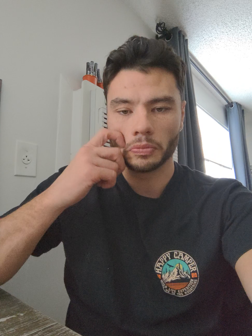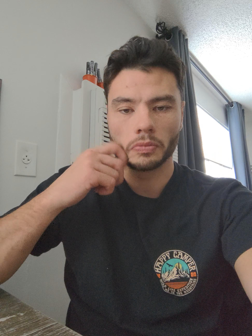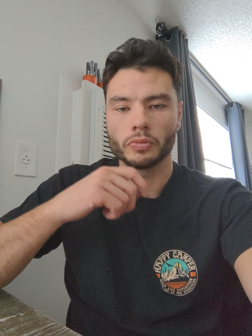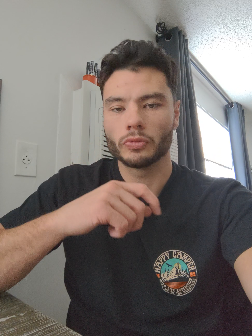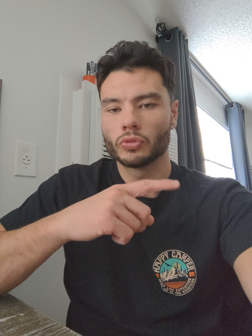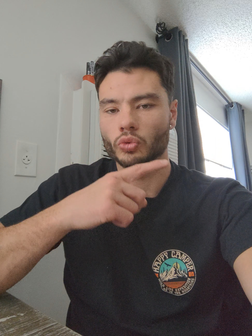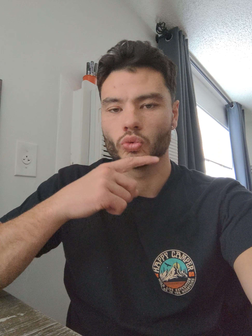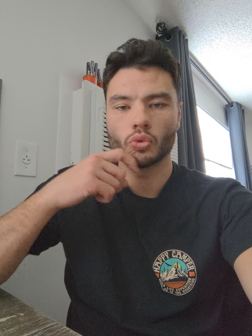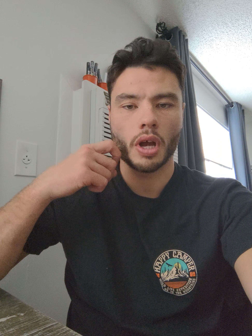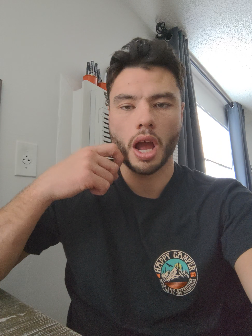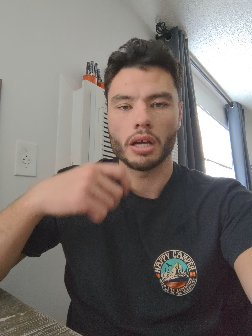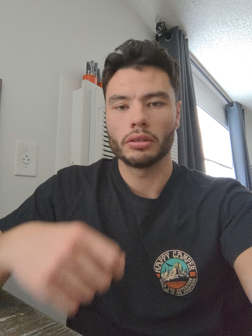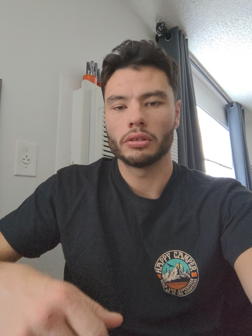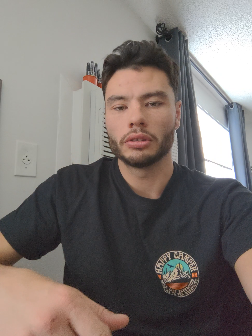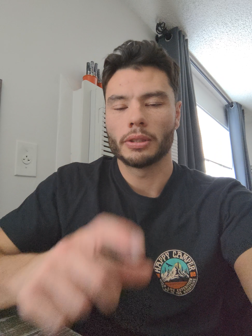dry